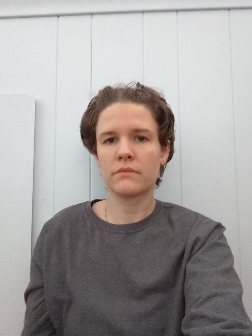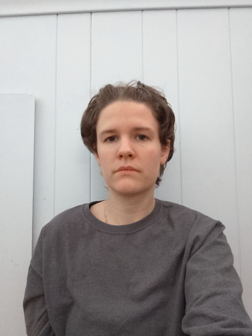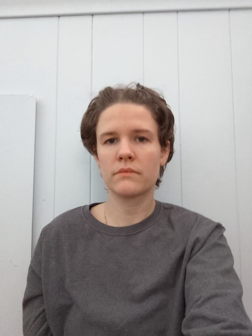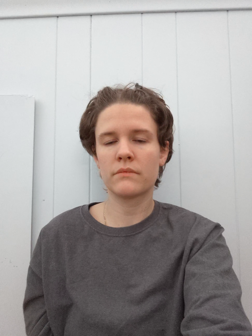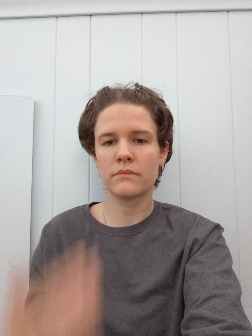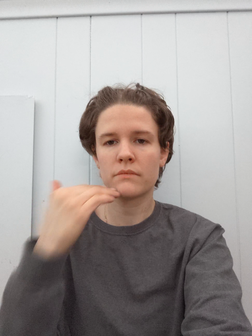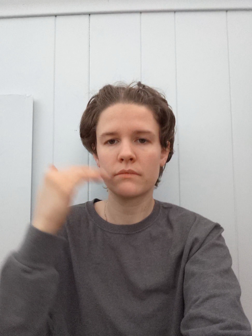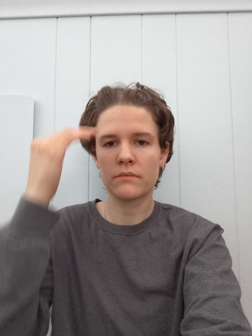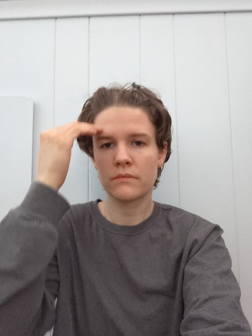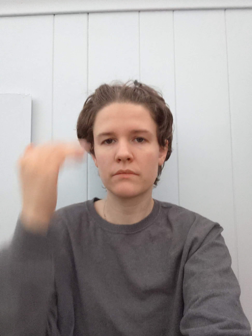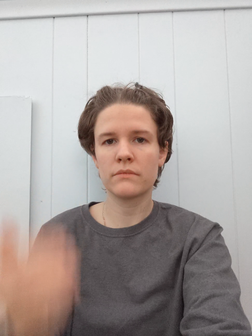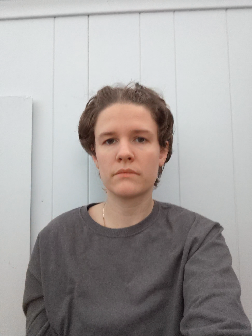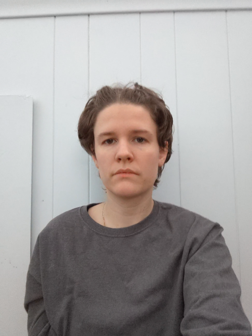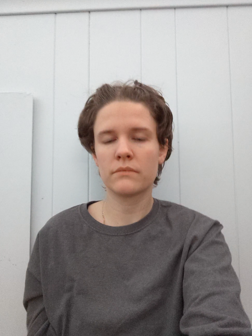head